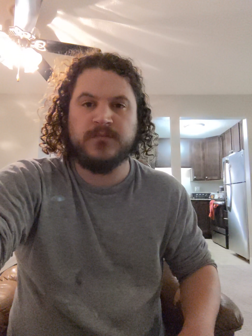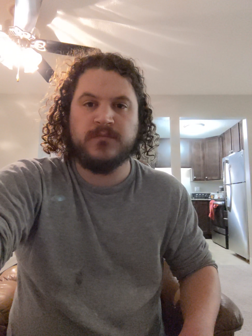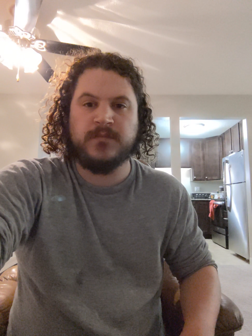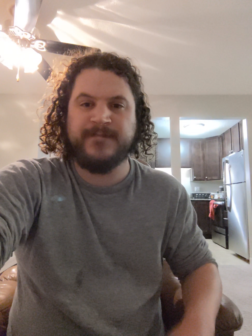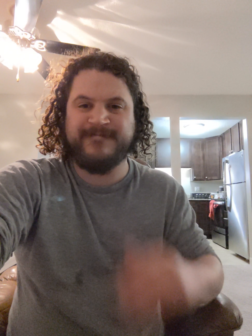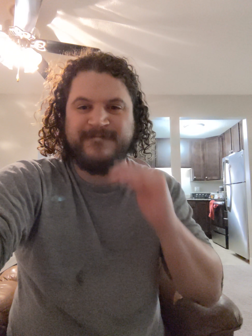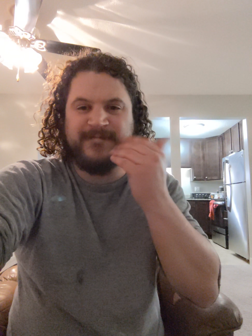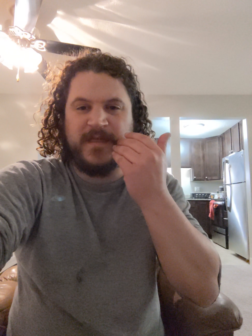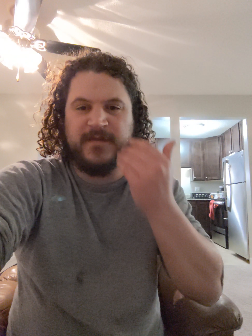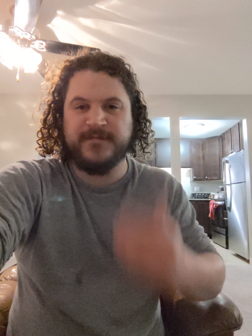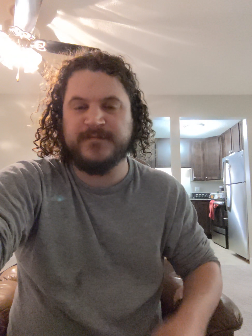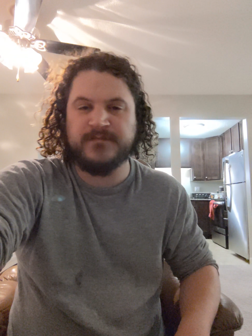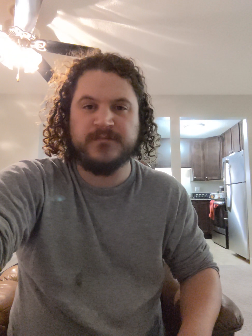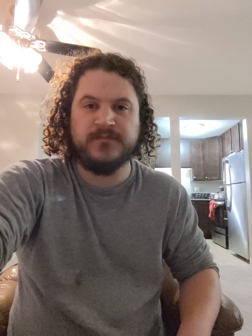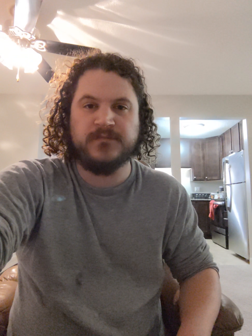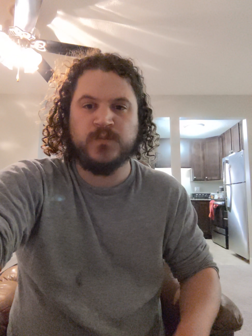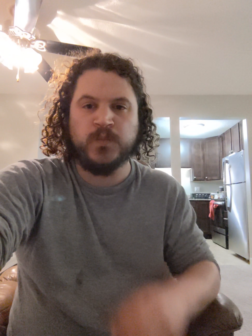smile